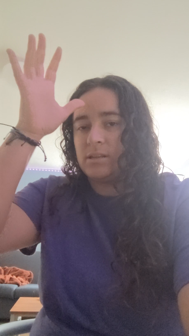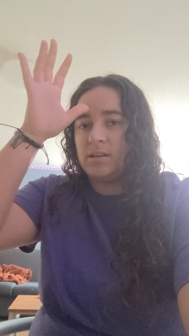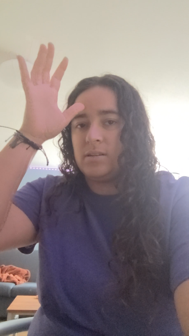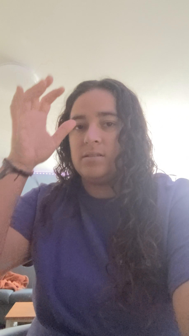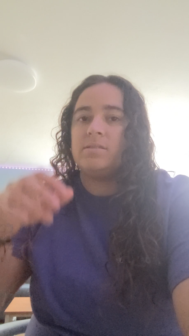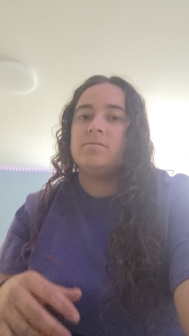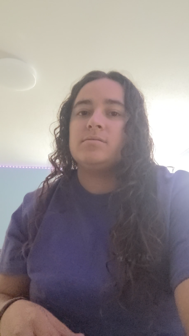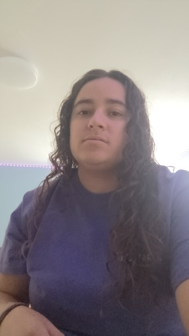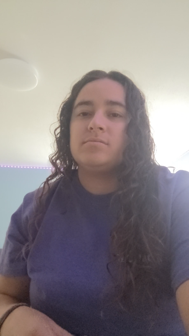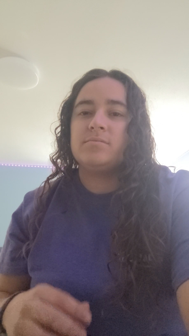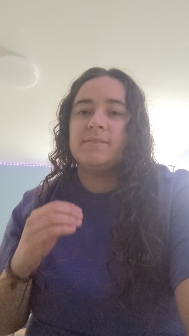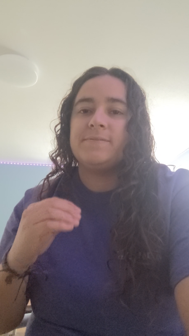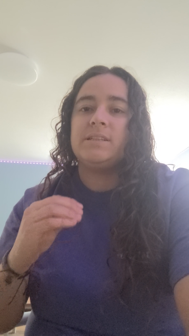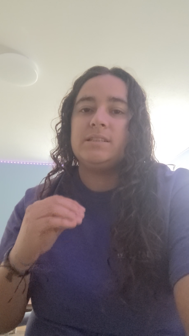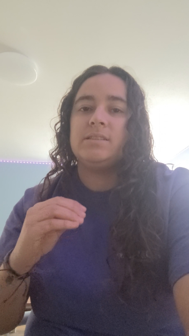fix